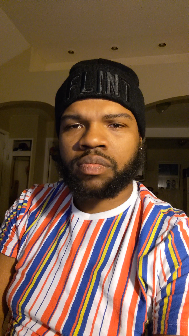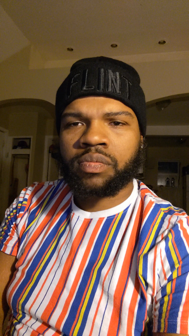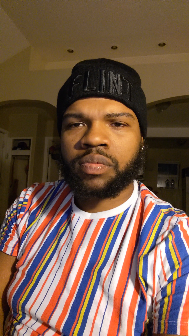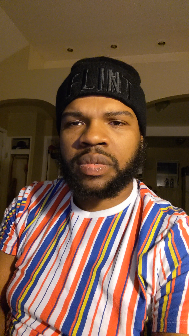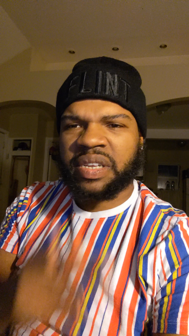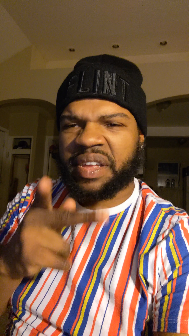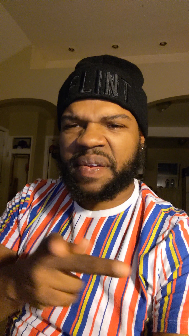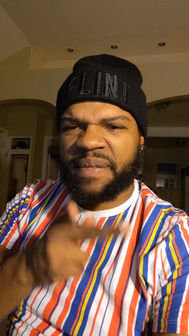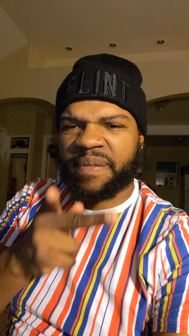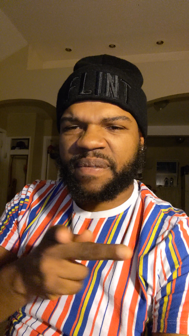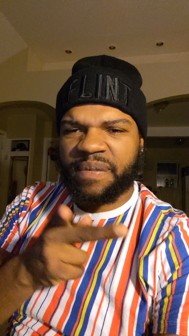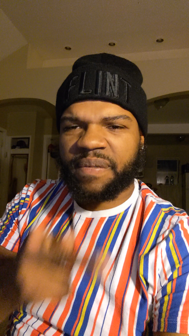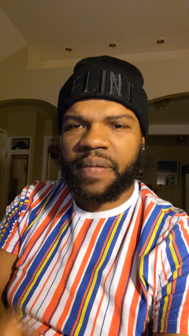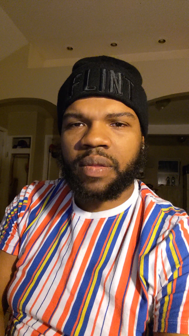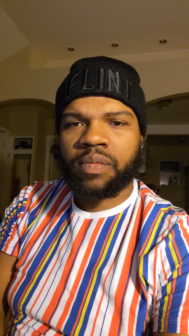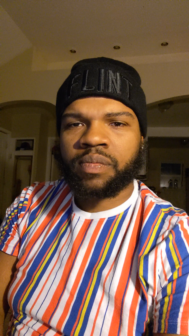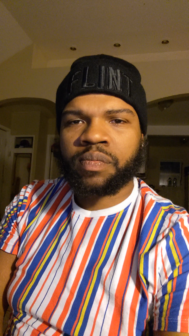careful